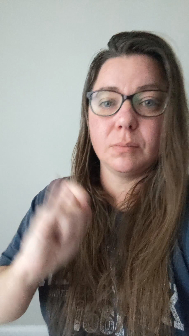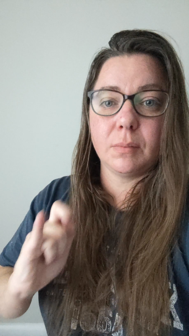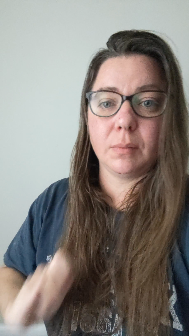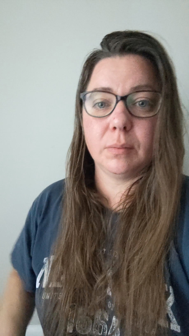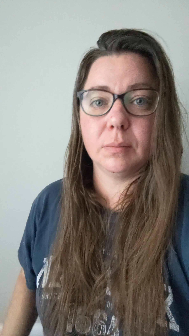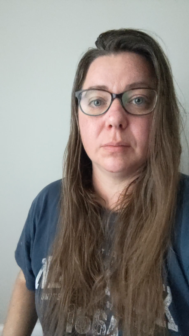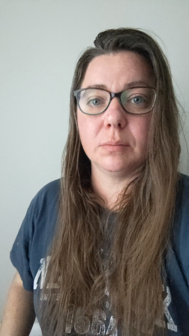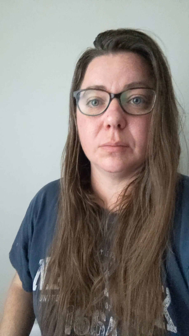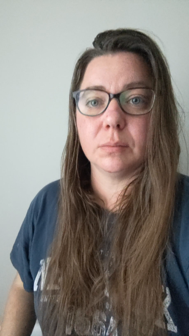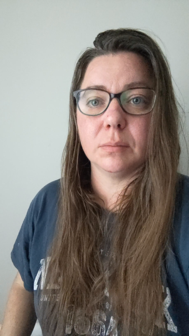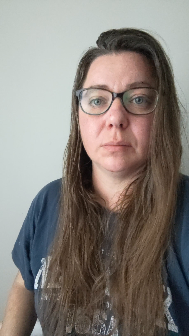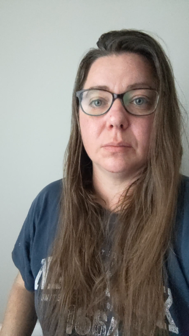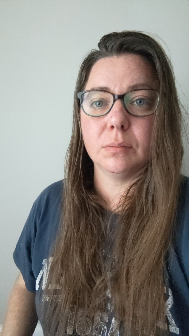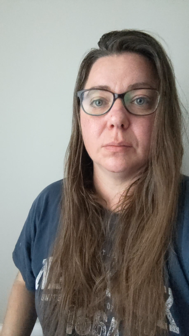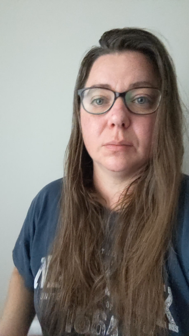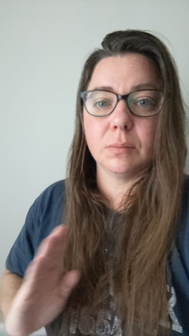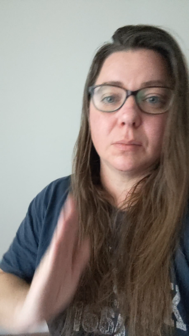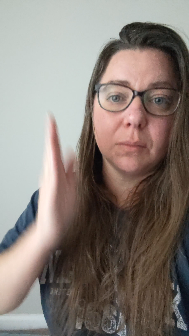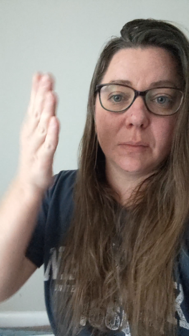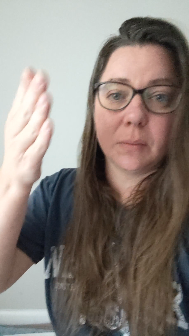over